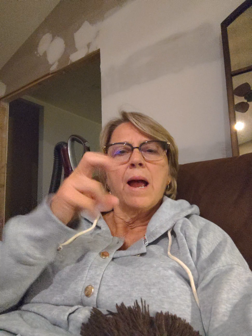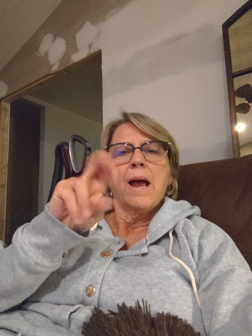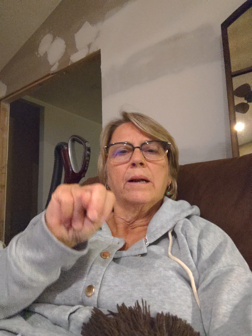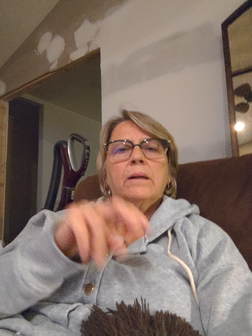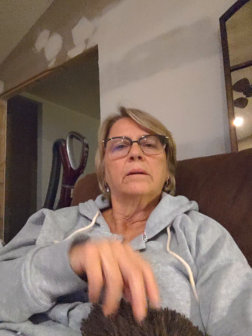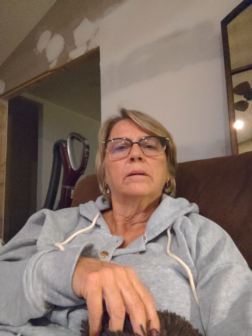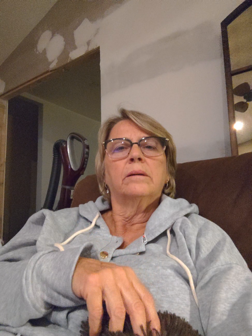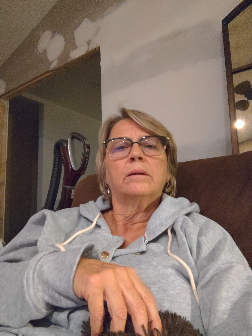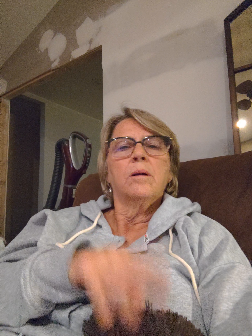hen